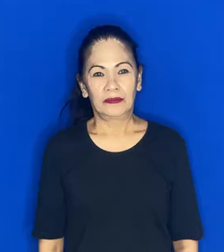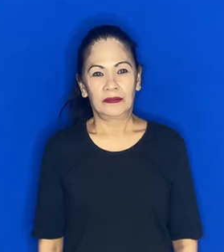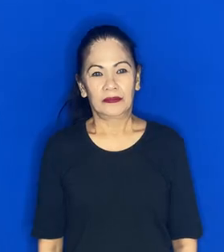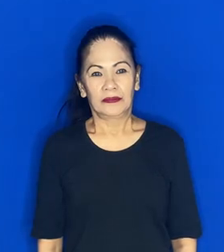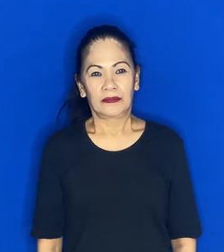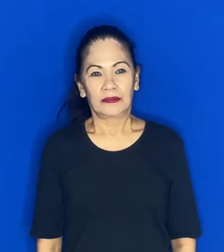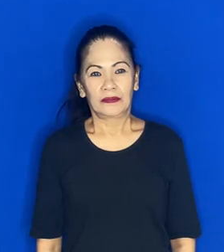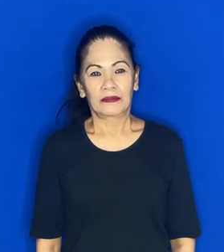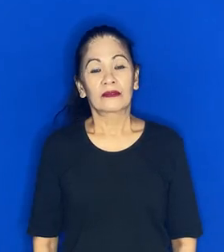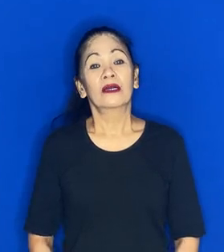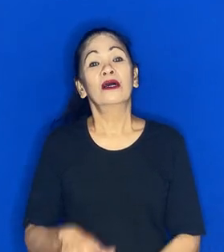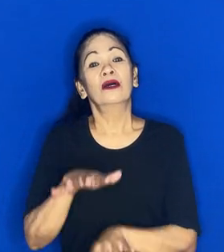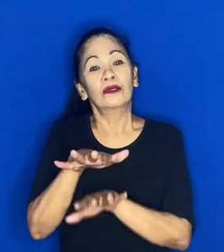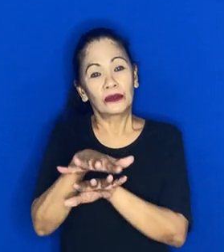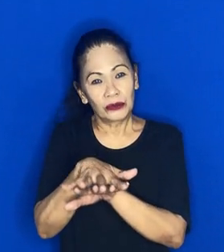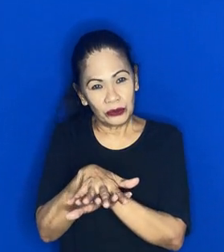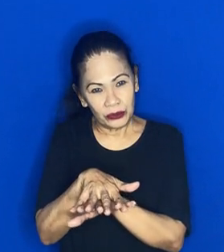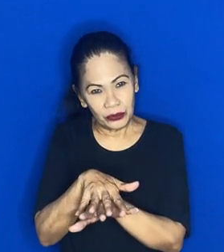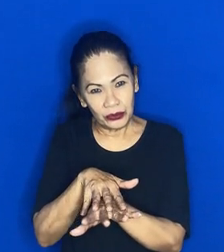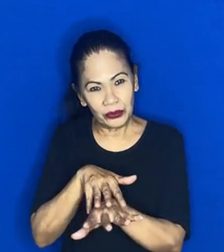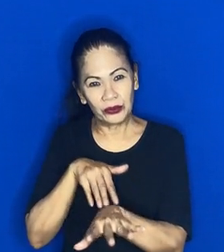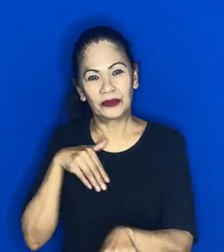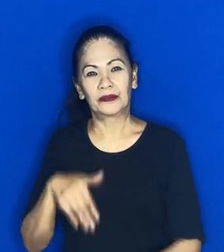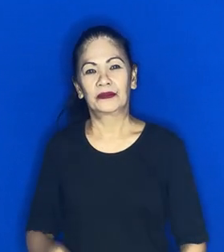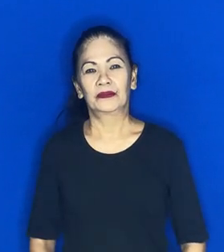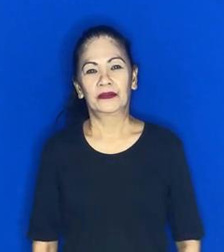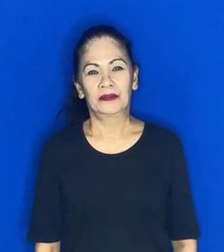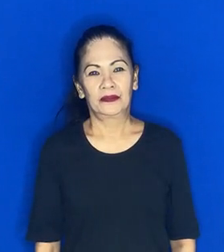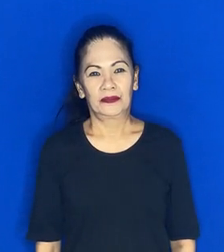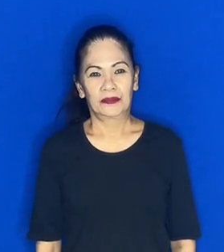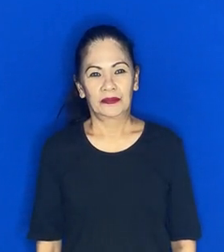slow